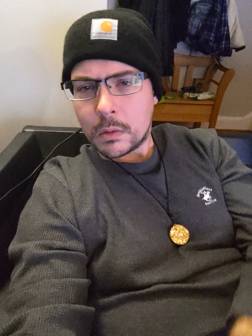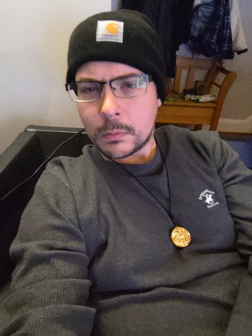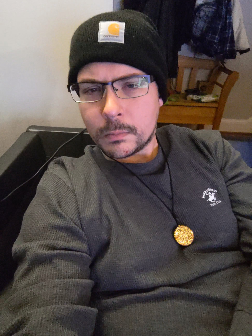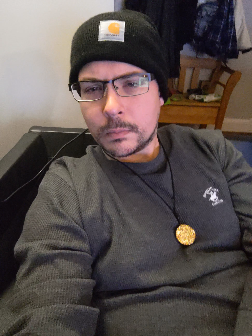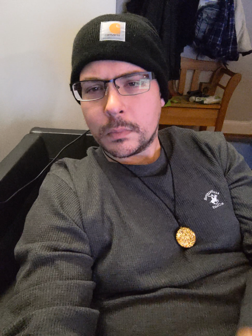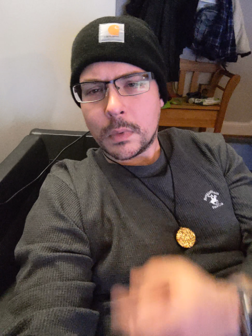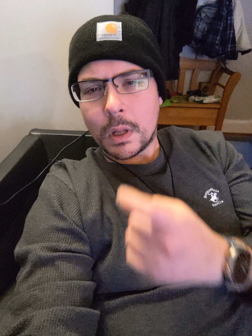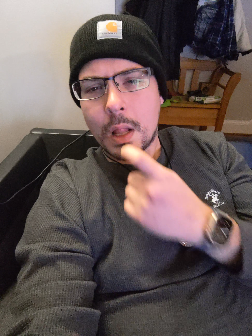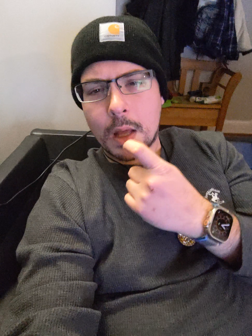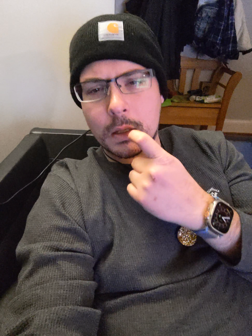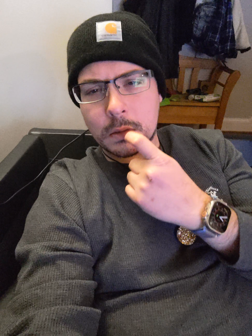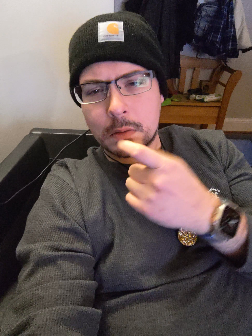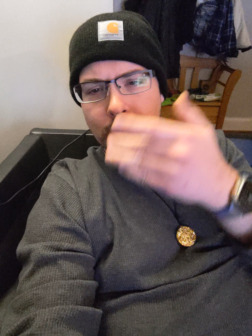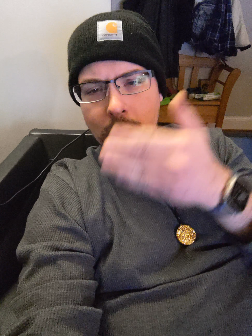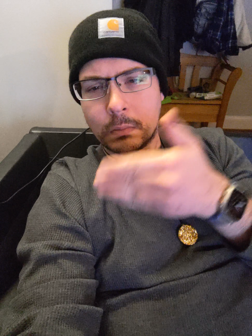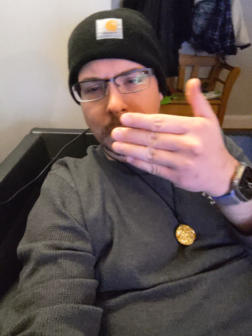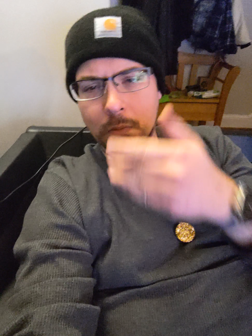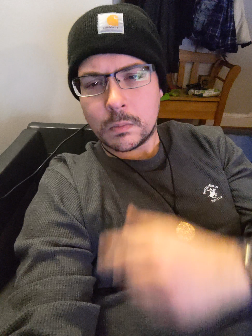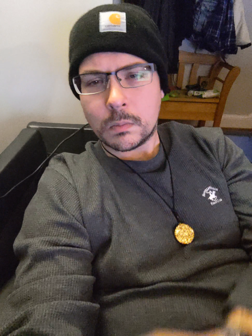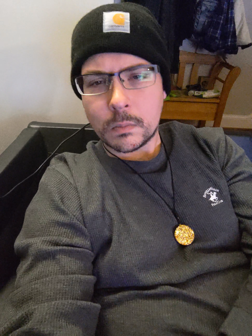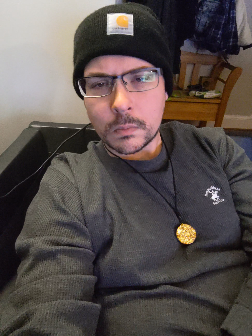window